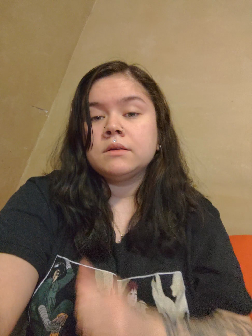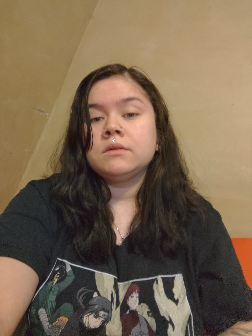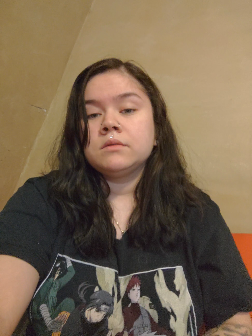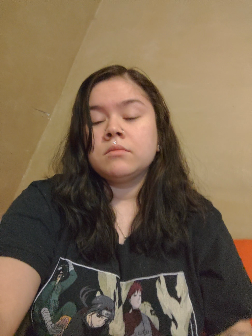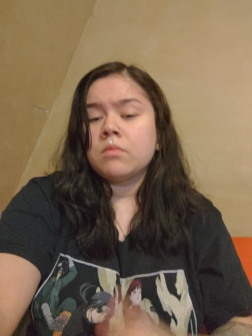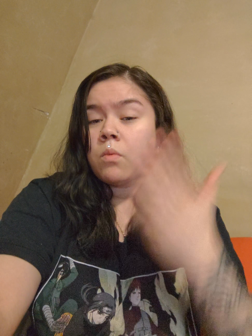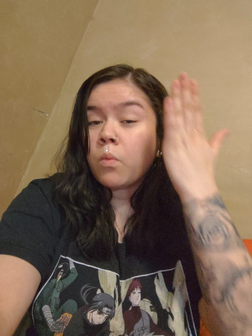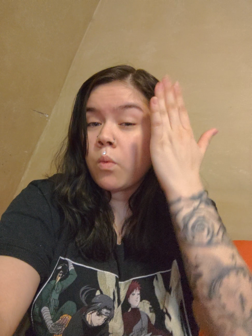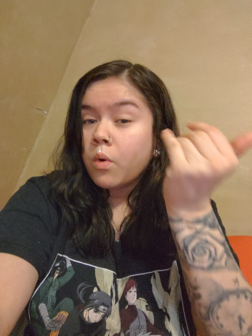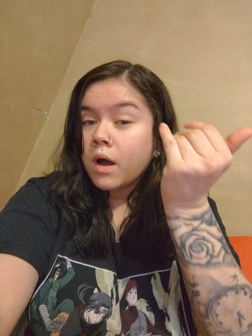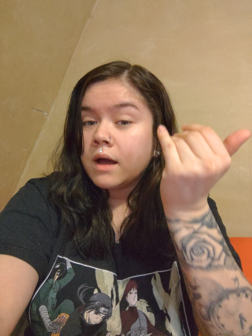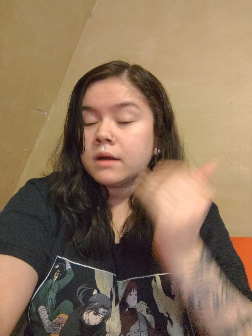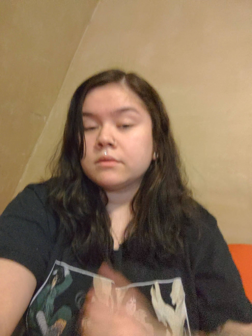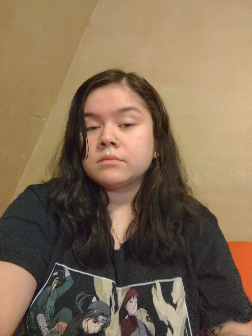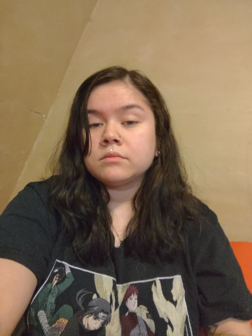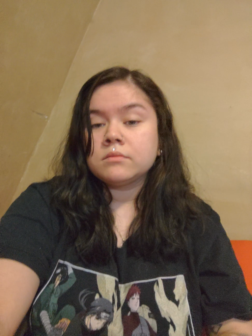why